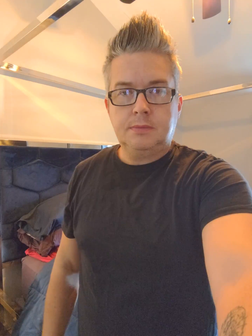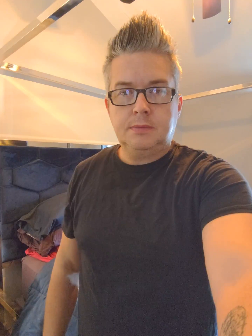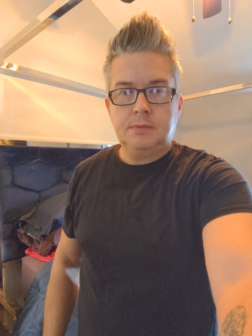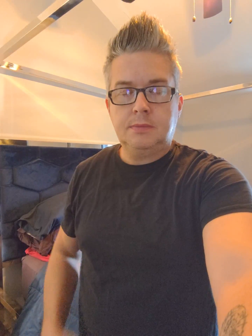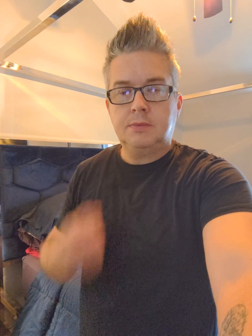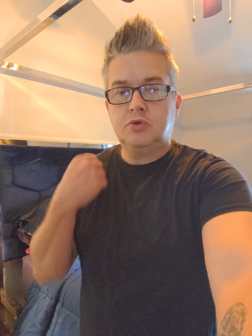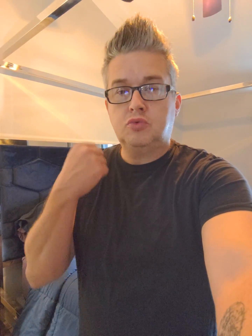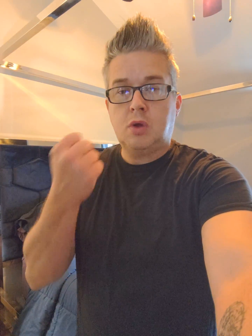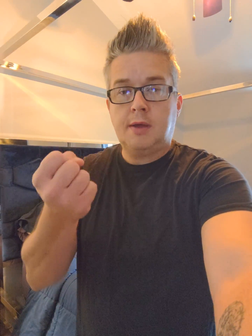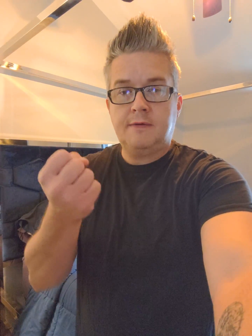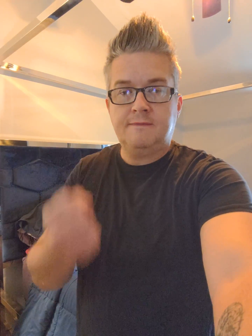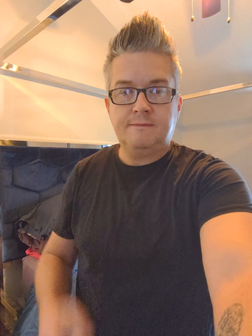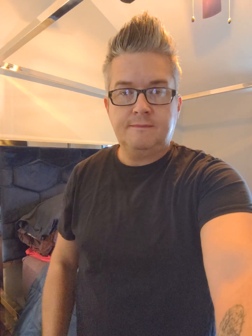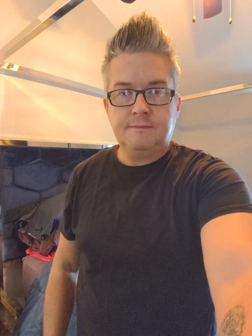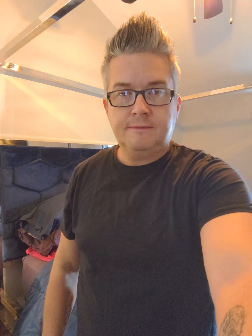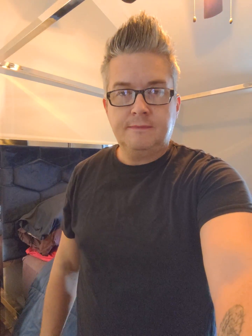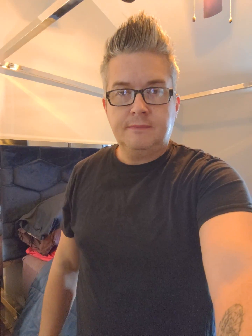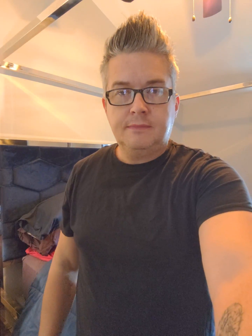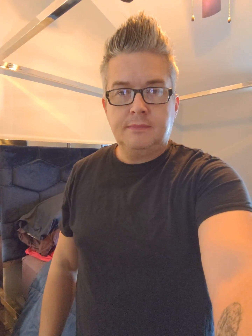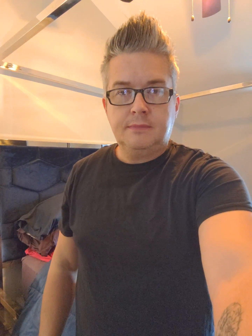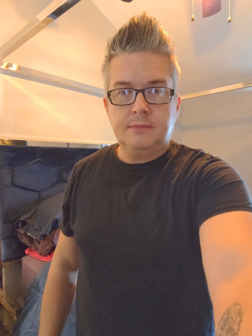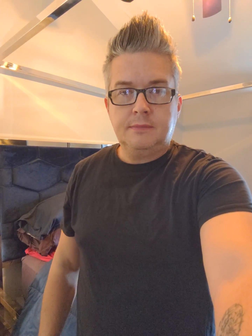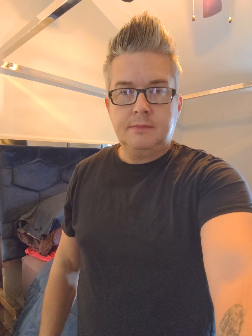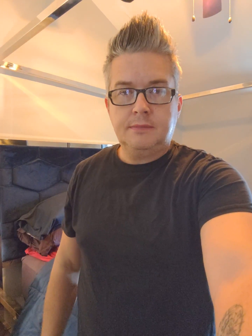drive